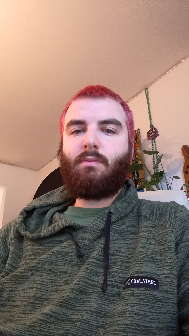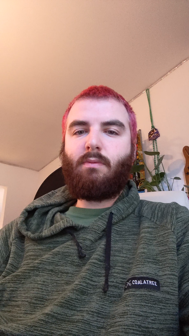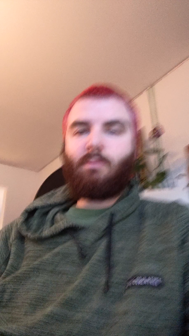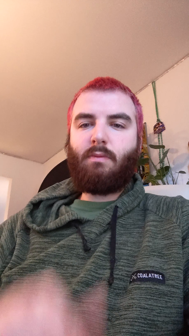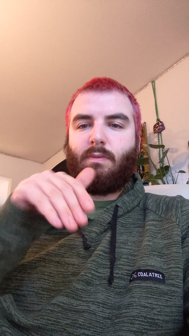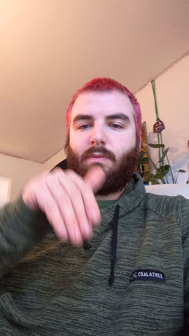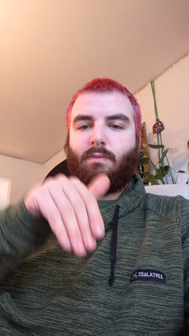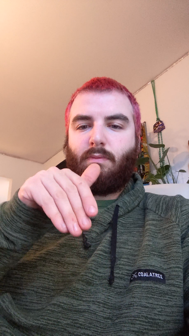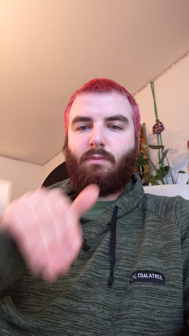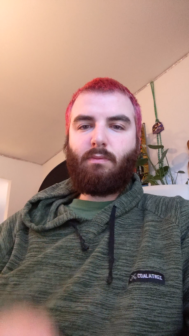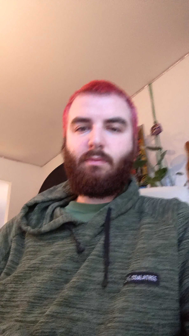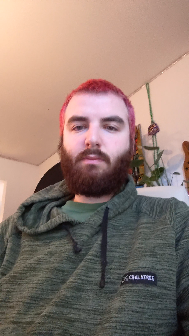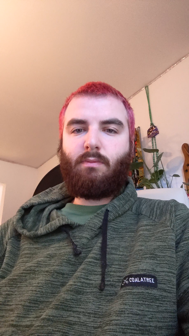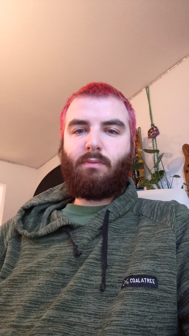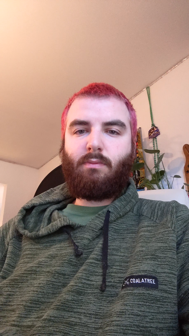doctor